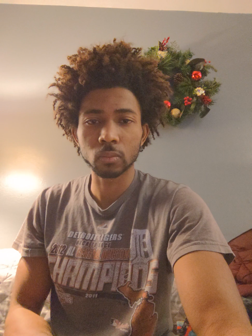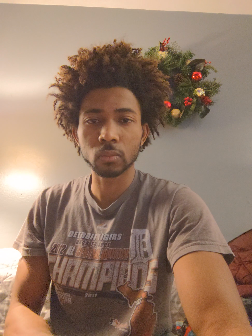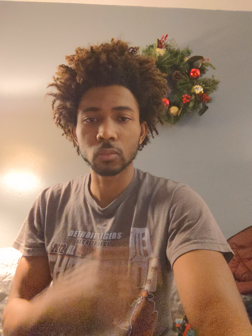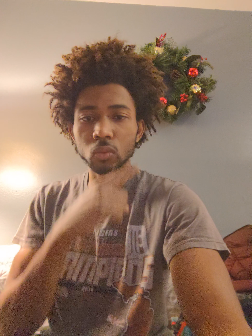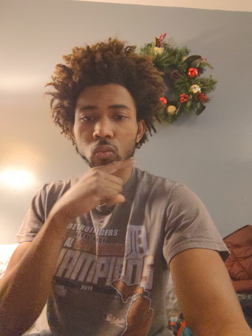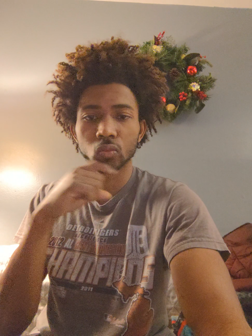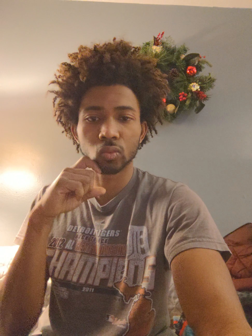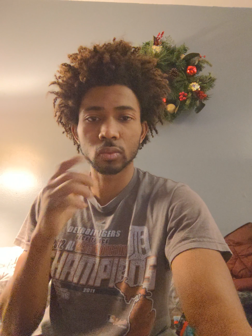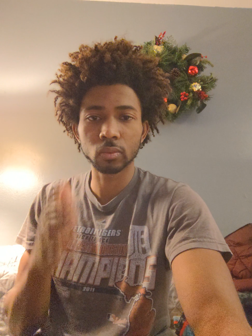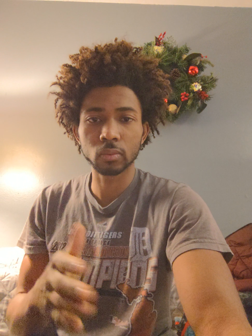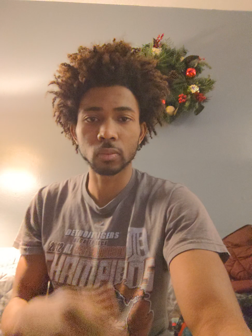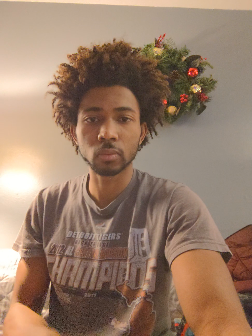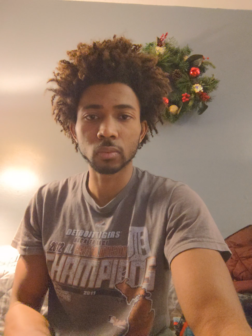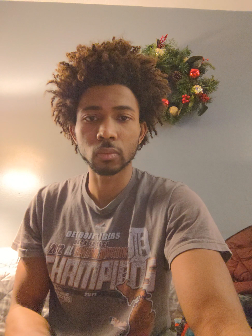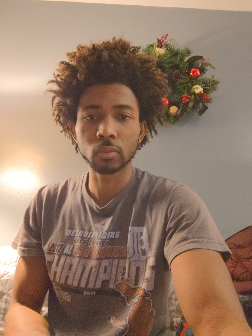dryer